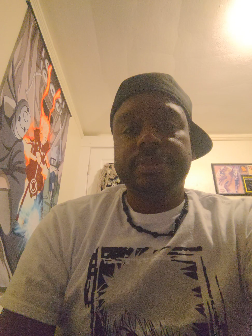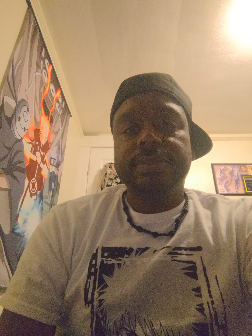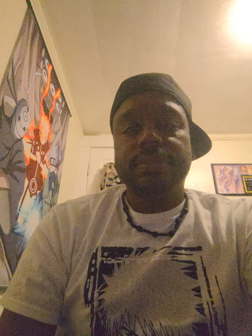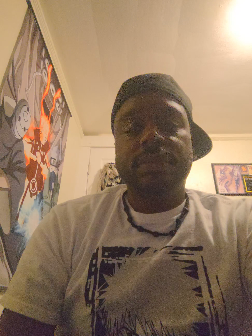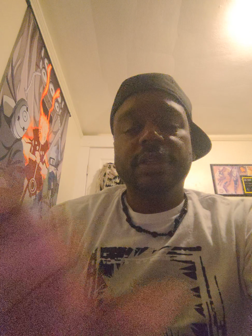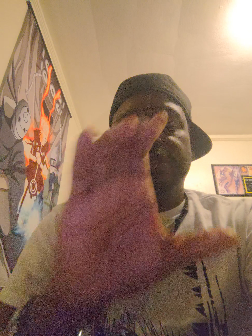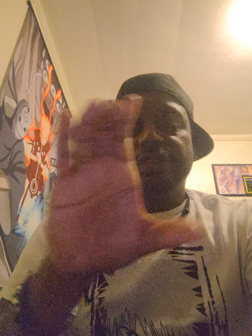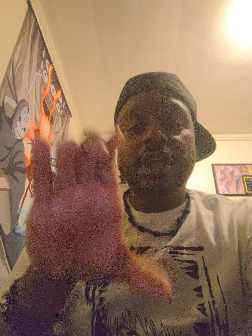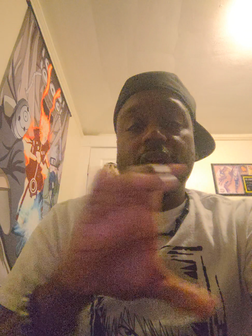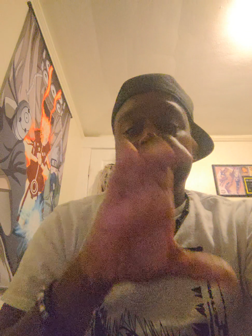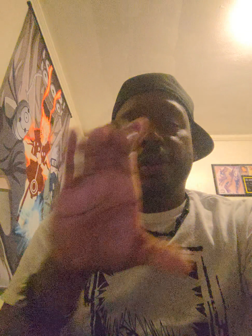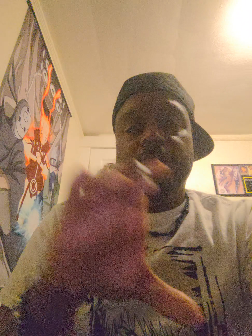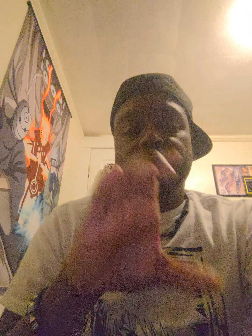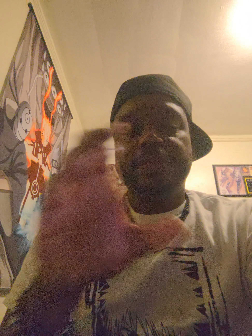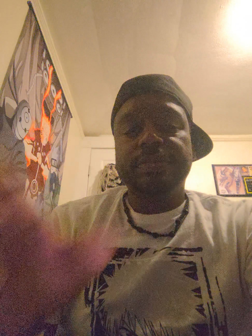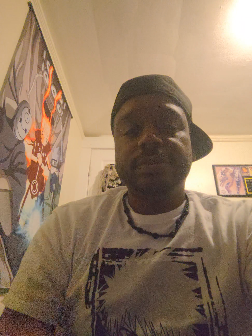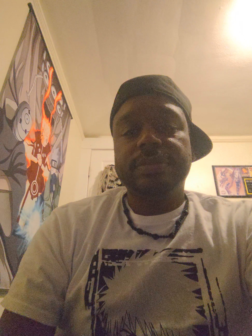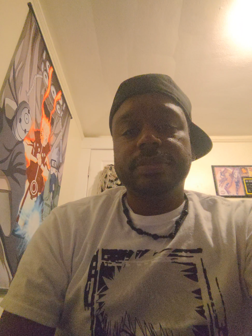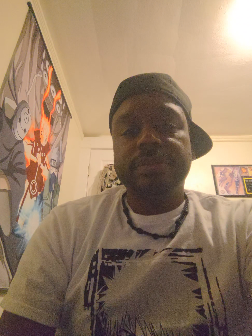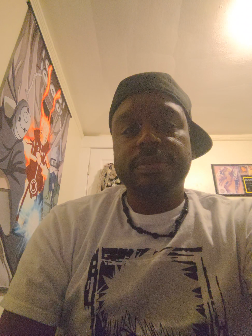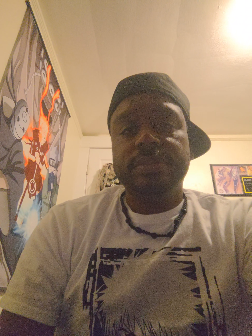chocolate